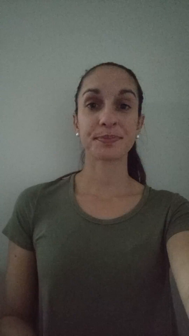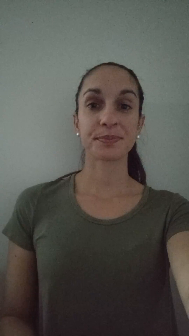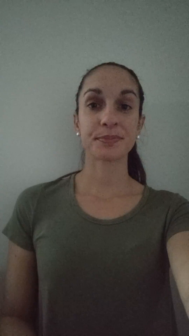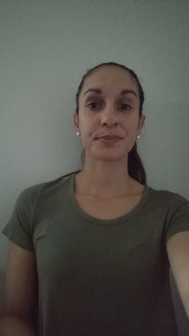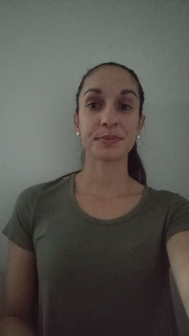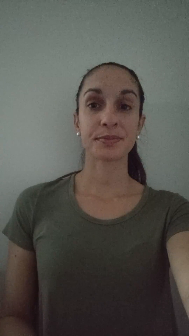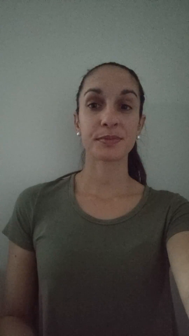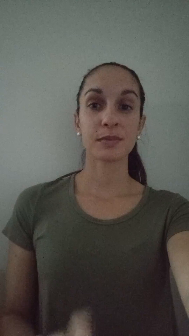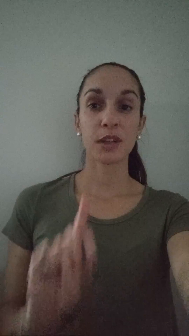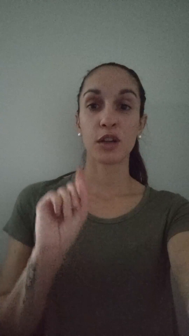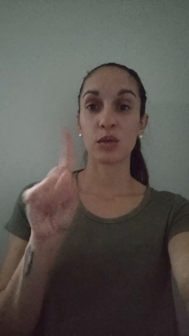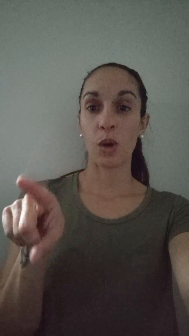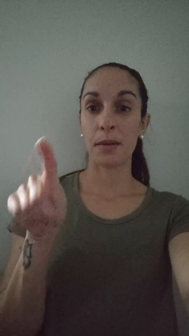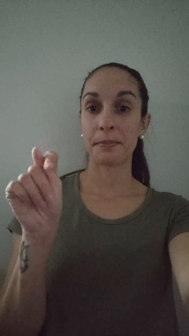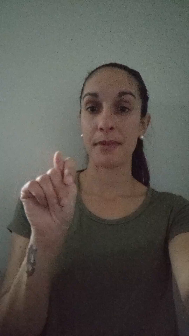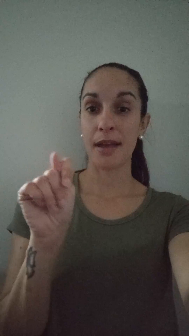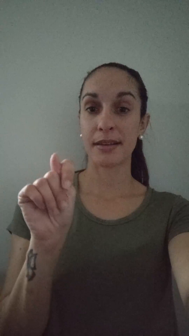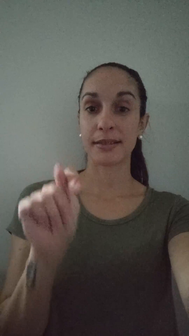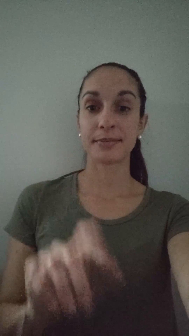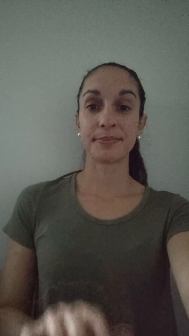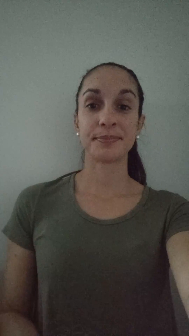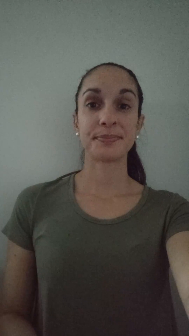go potty